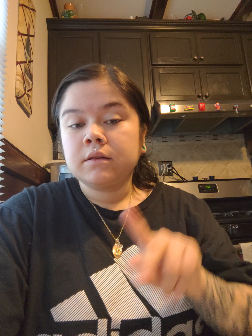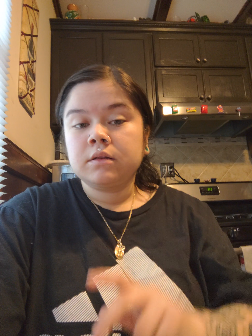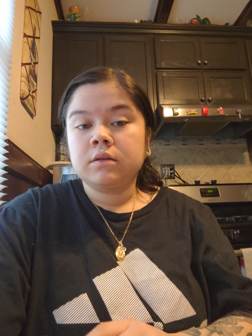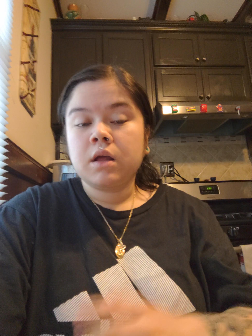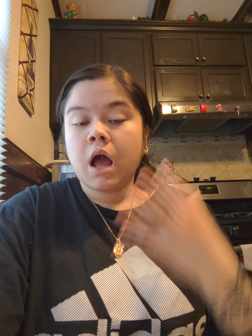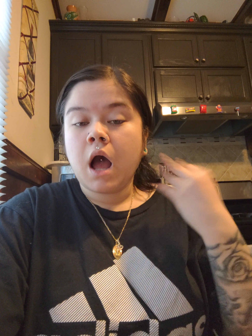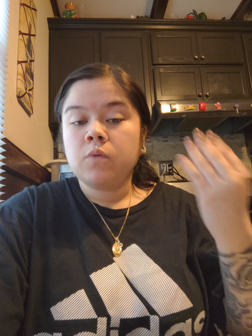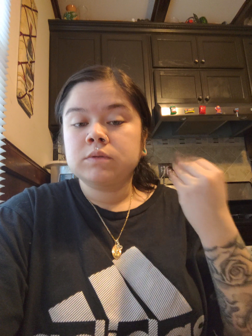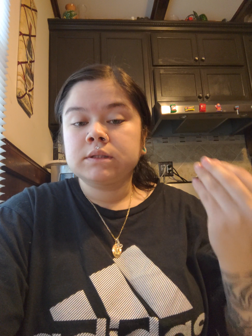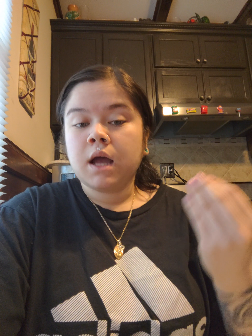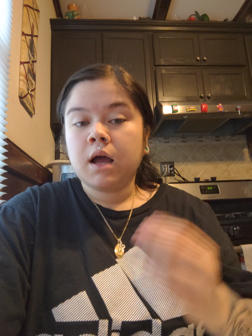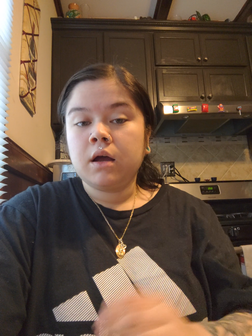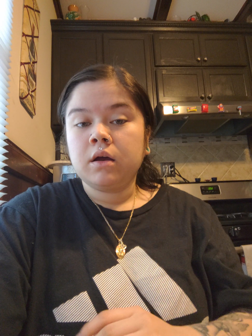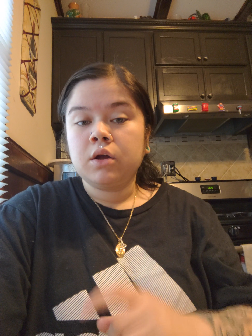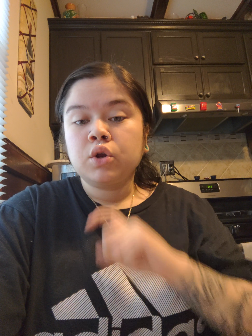outside